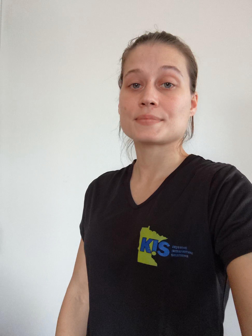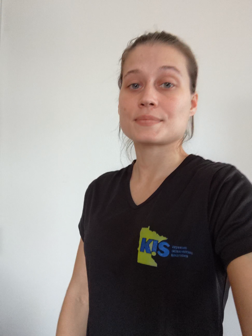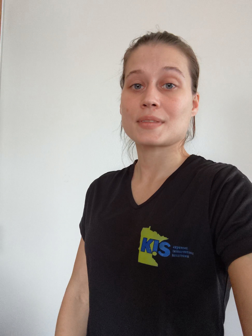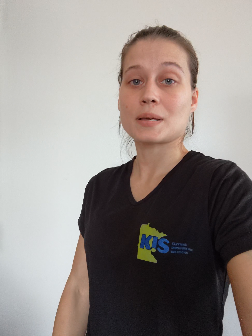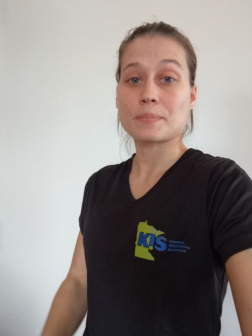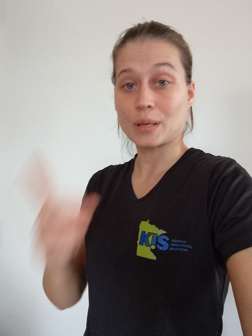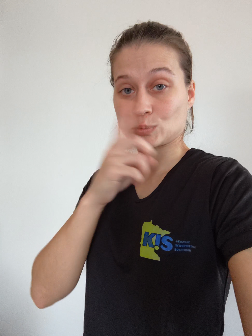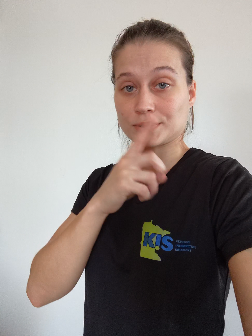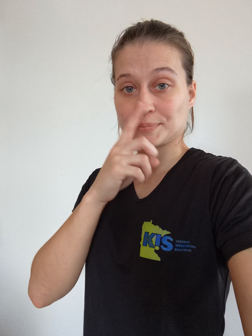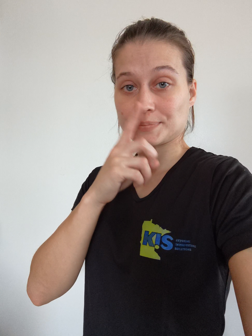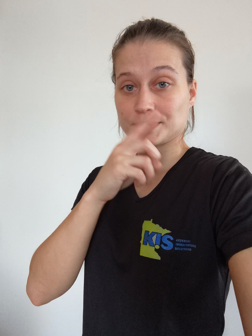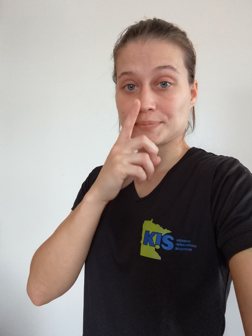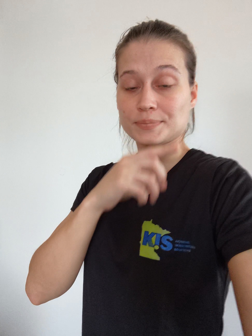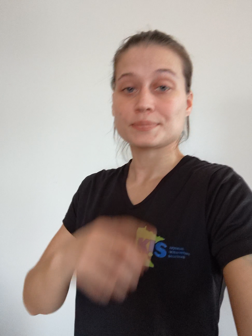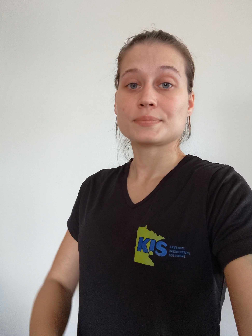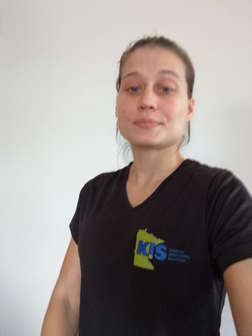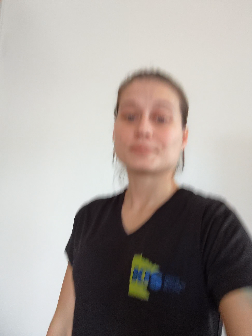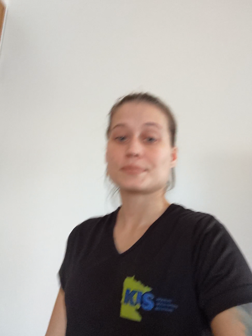mouse